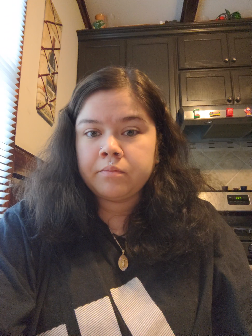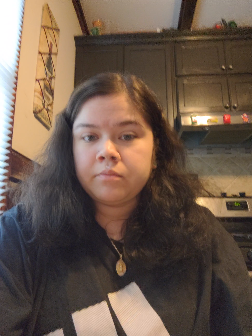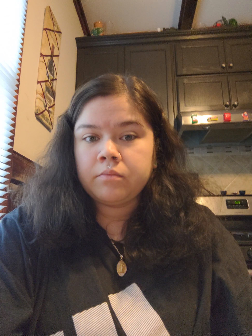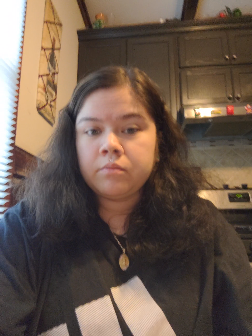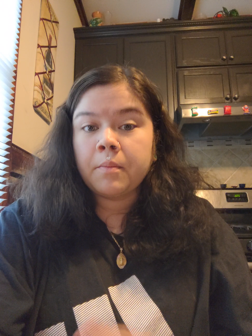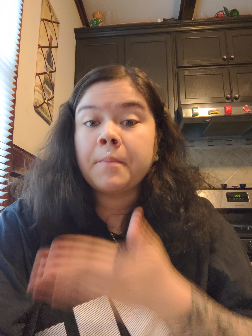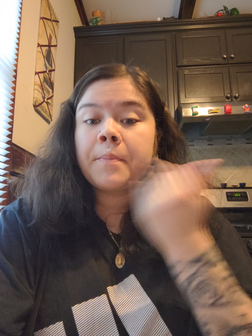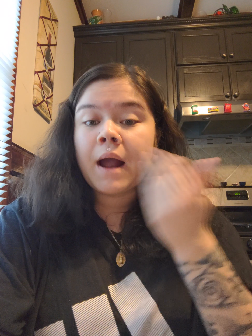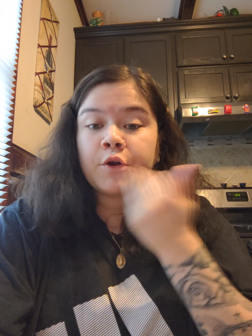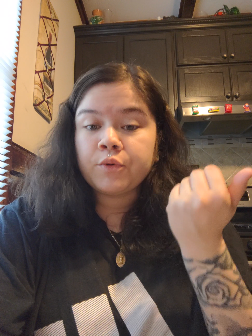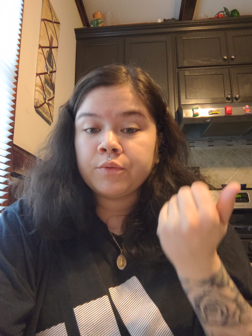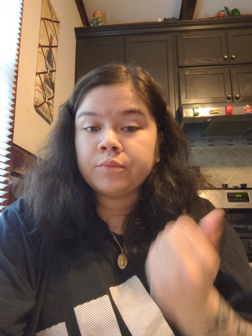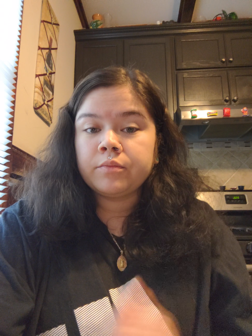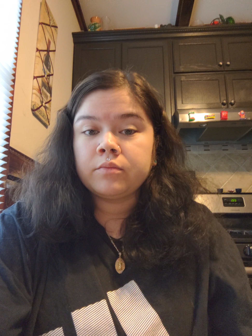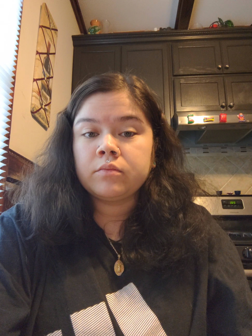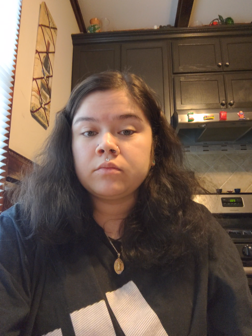better